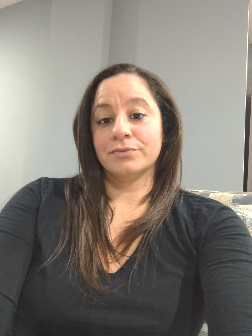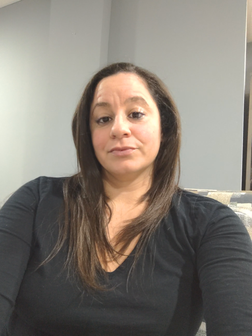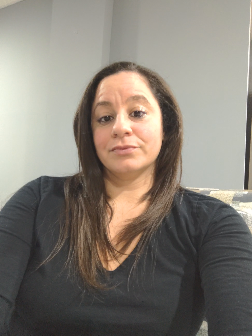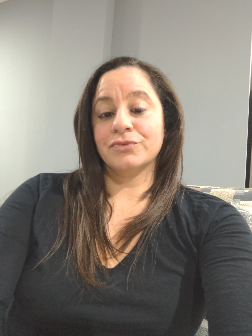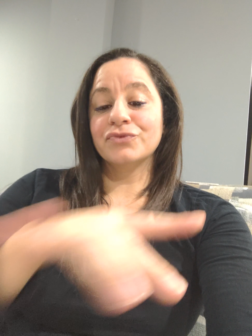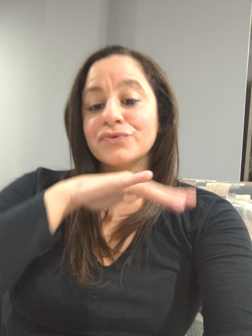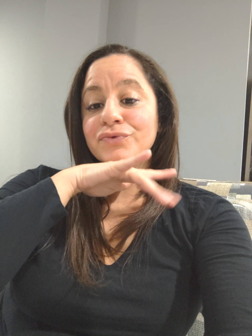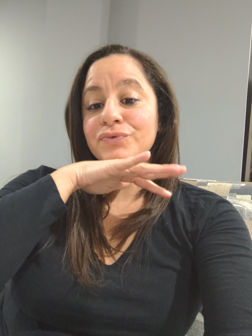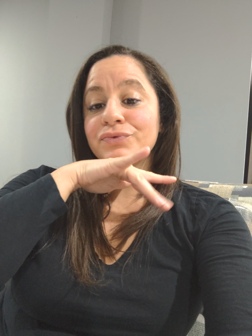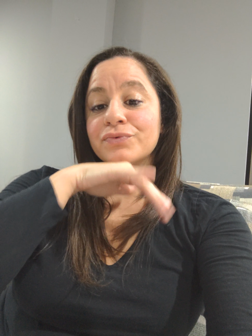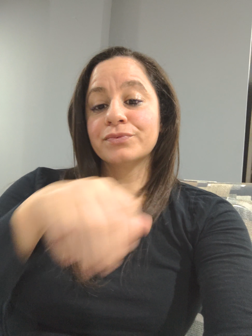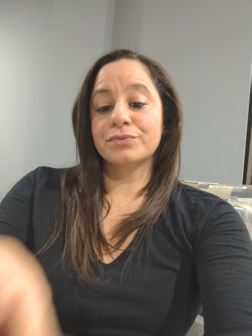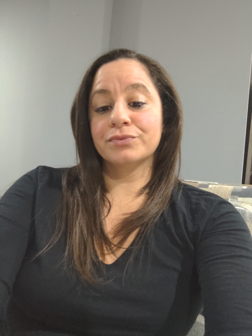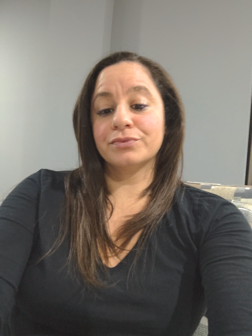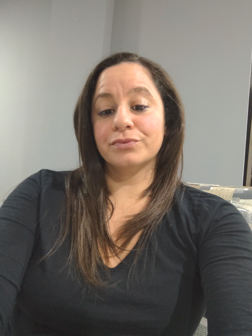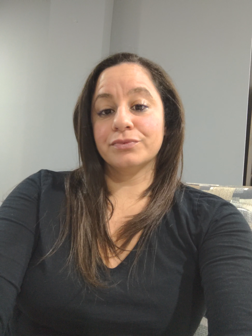dirty